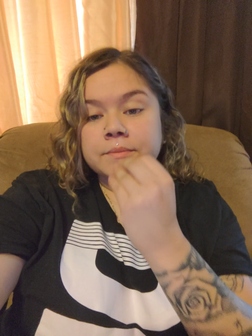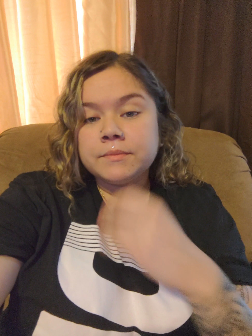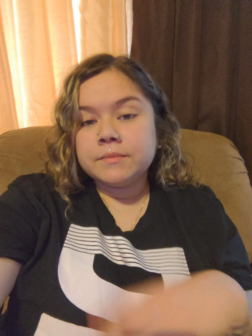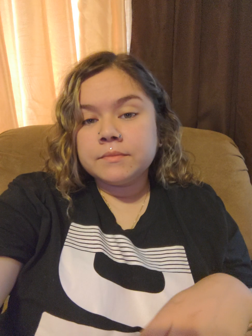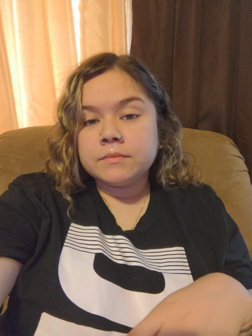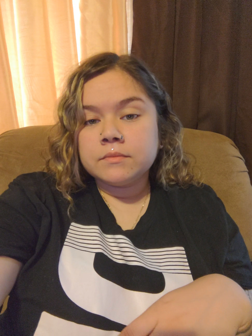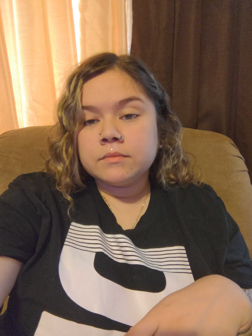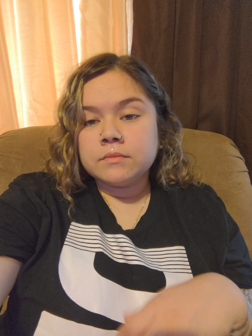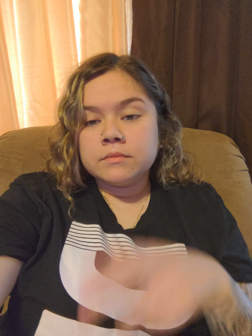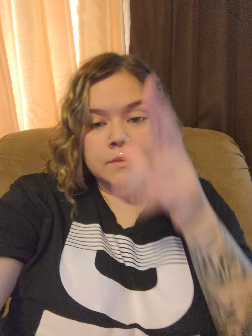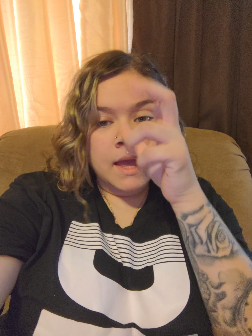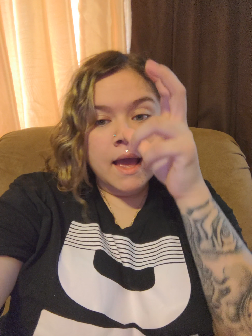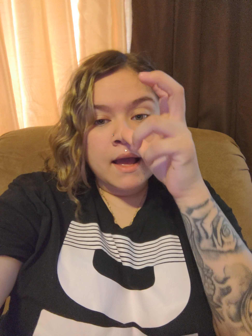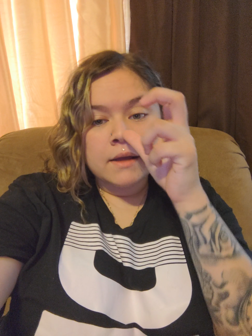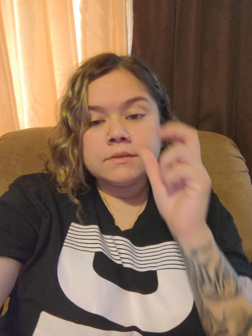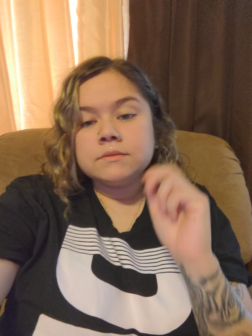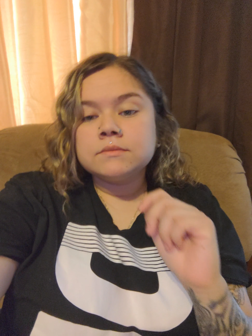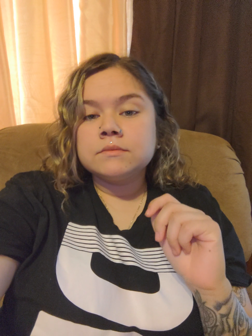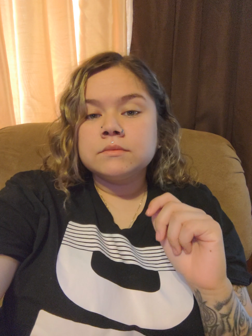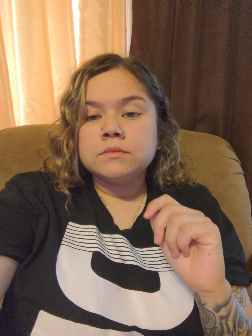ant